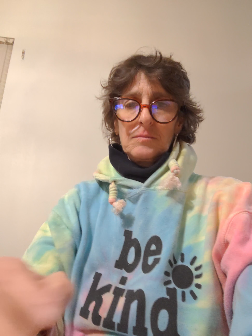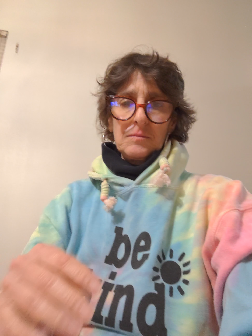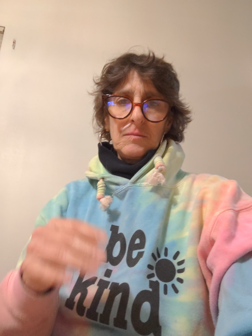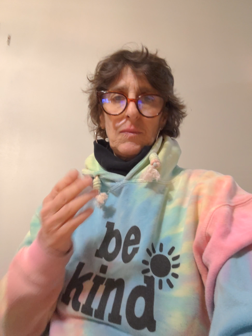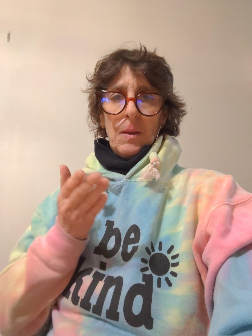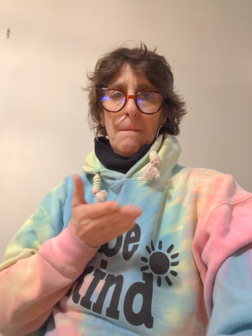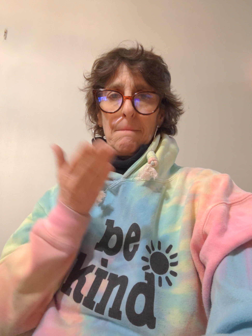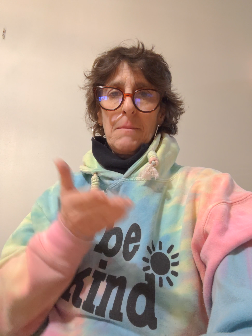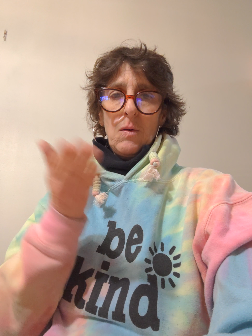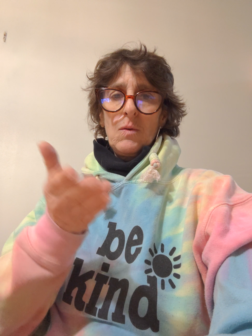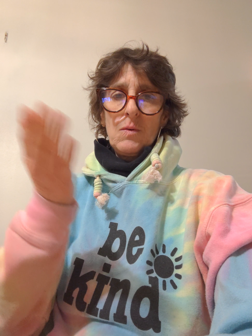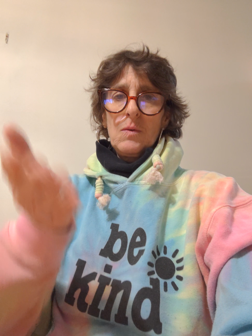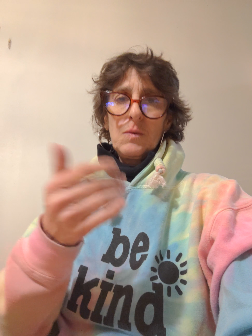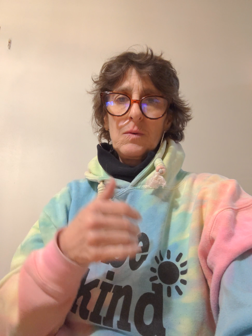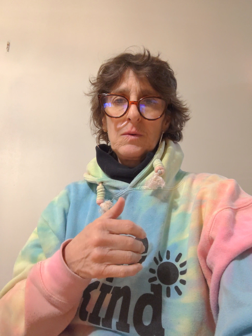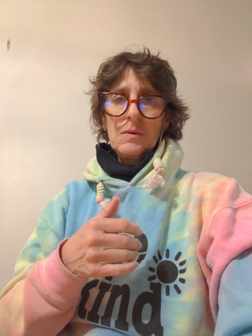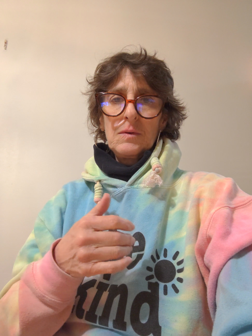boat